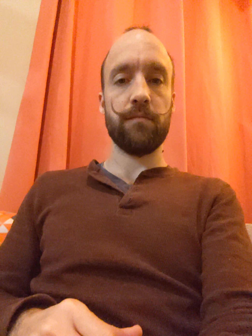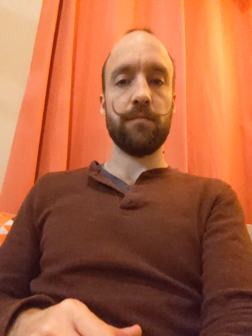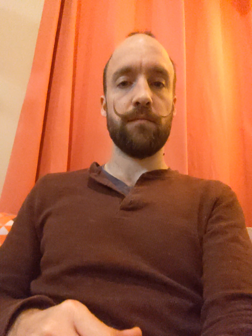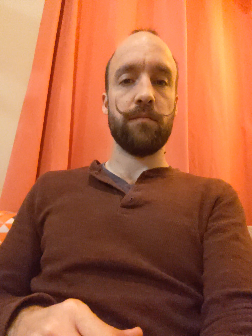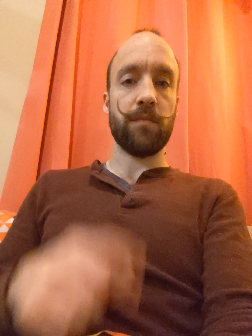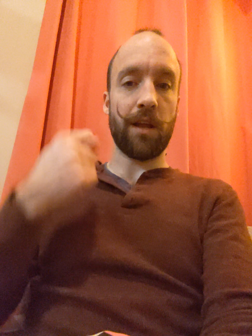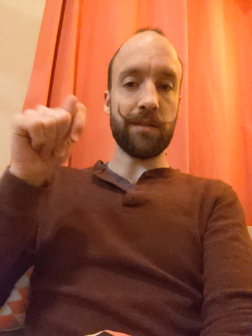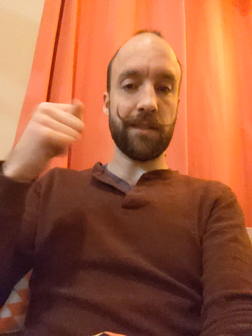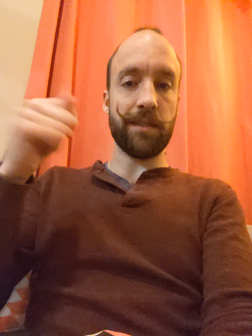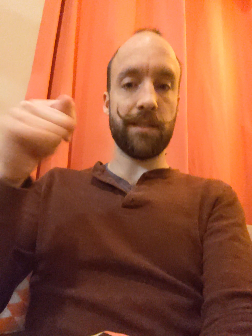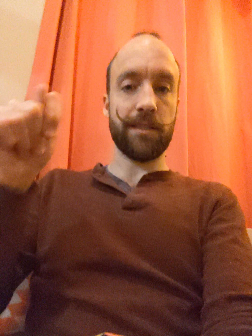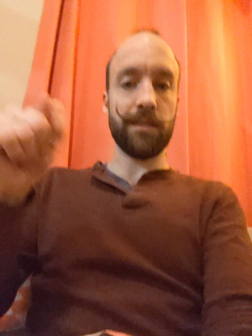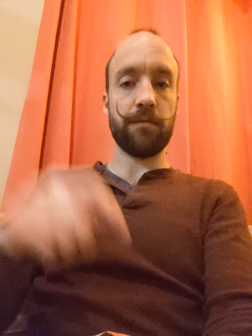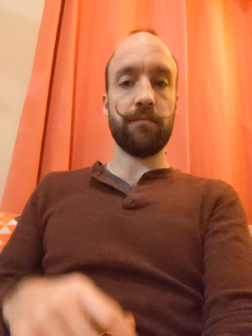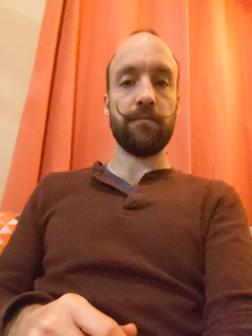toy